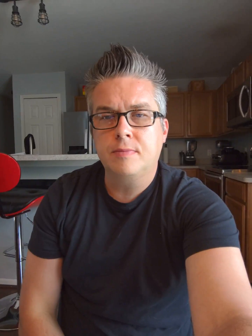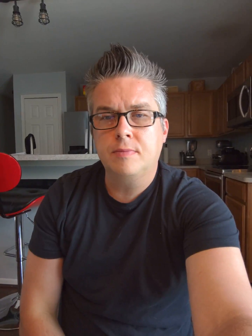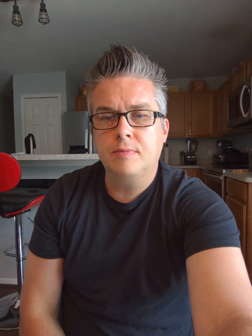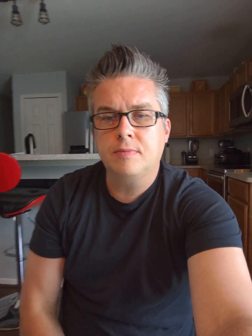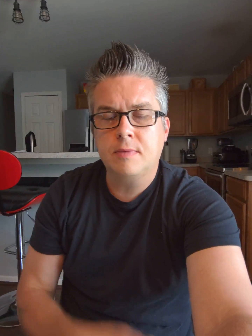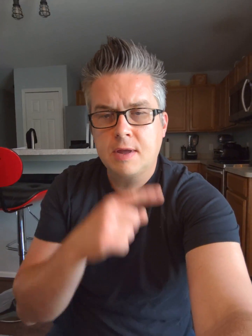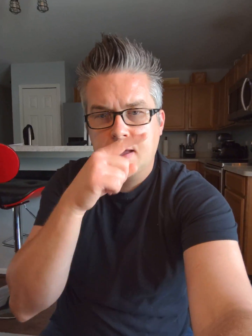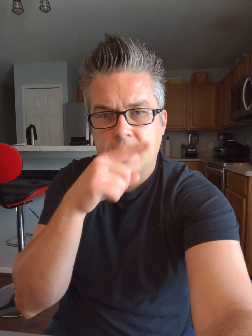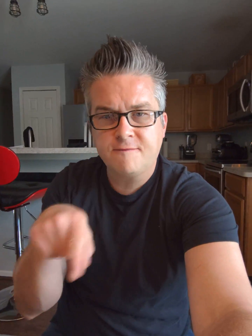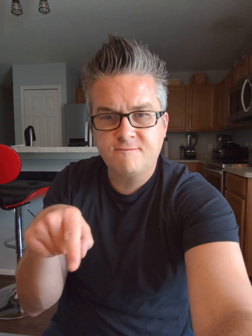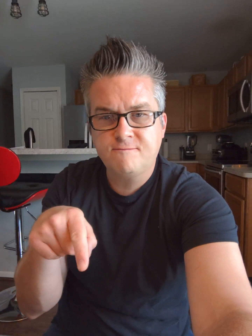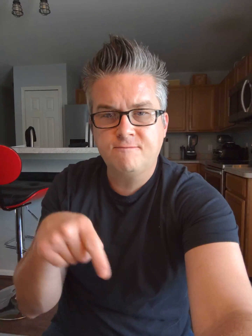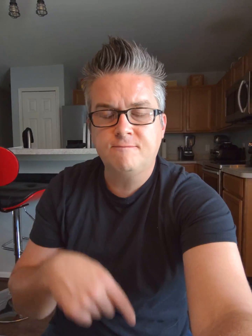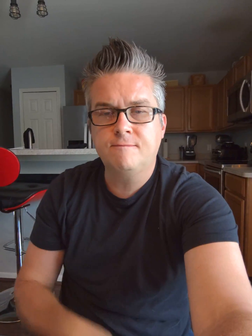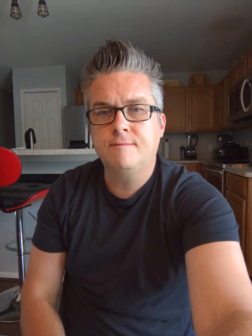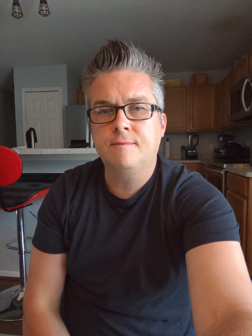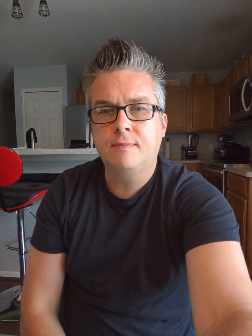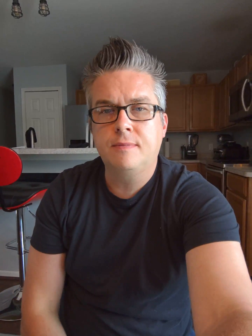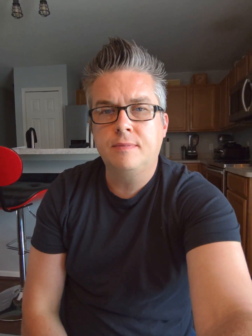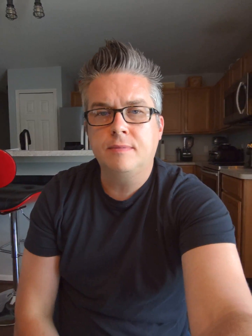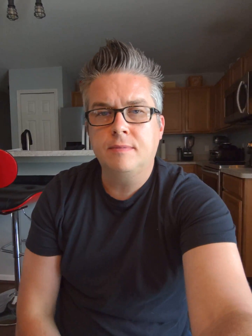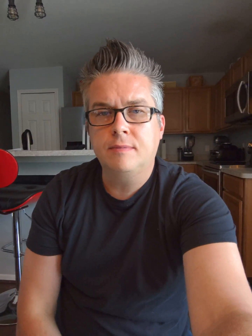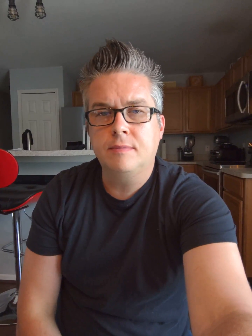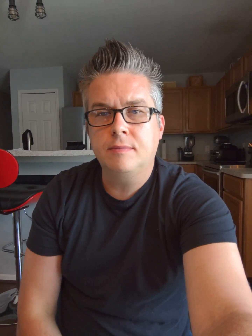cut